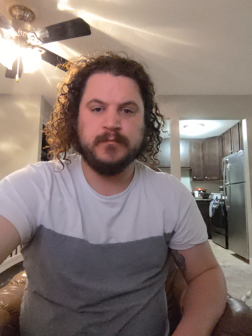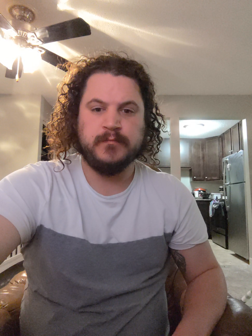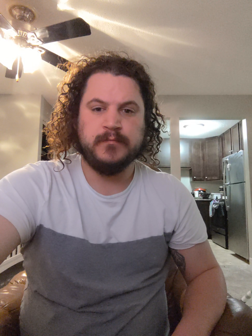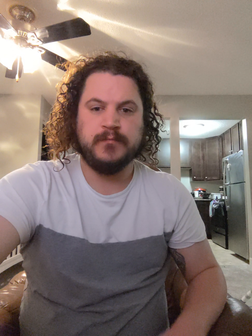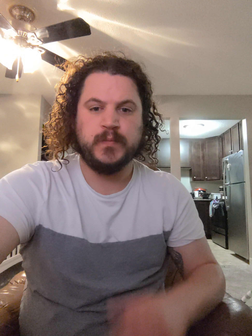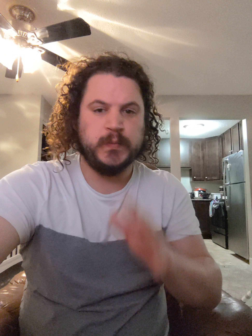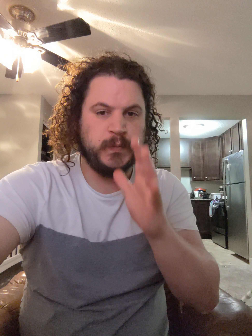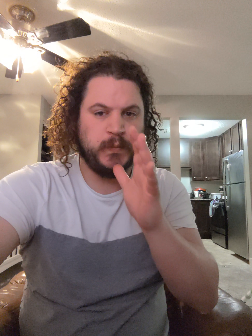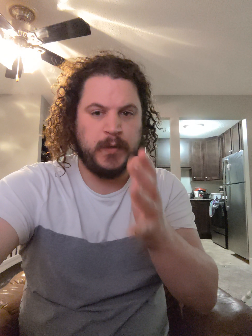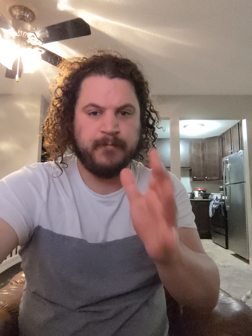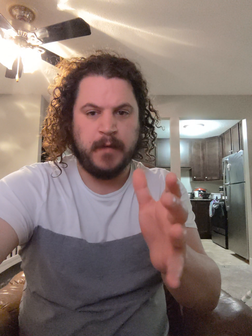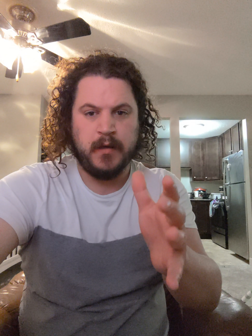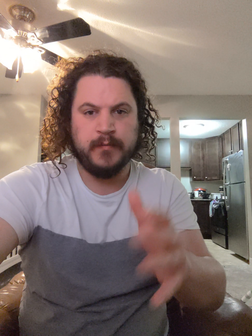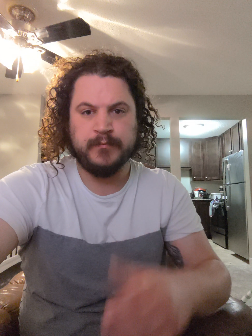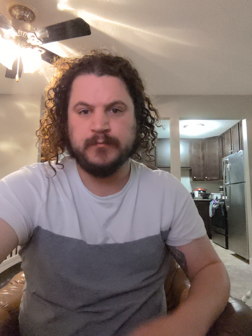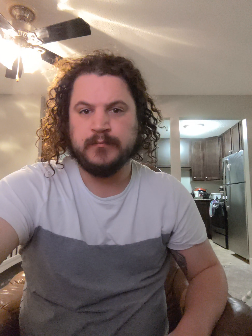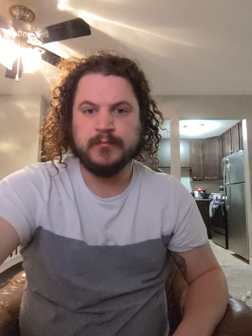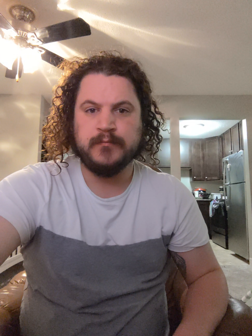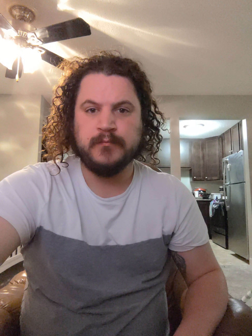grandma